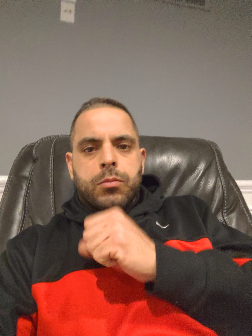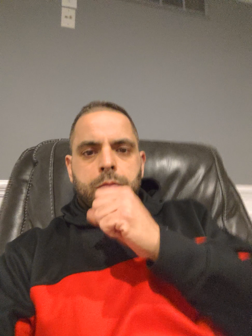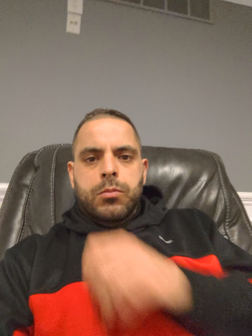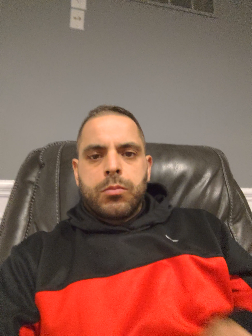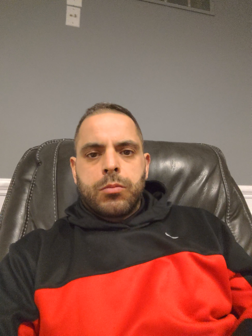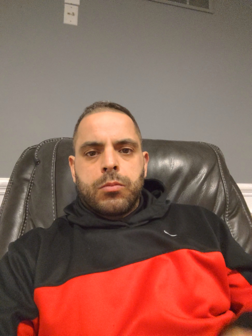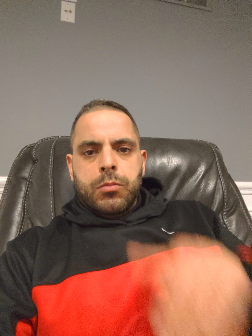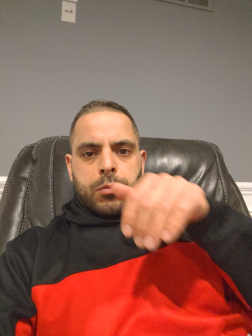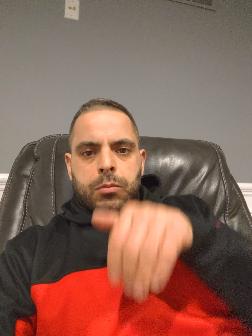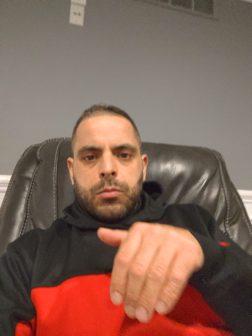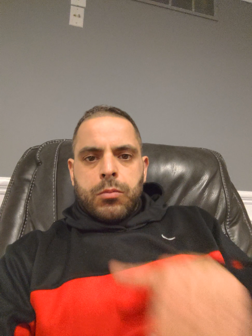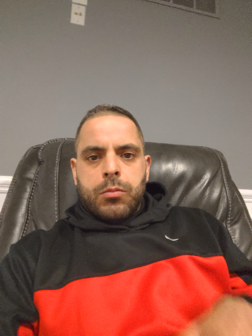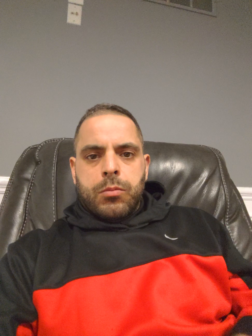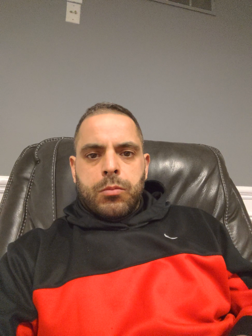night